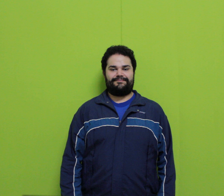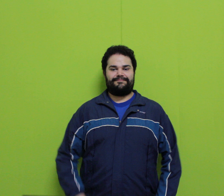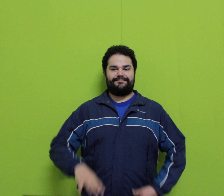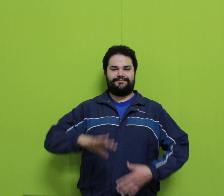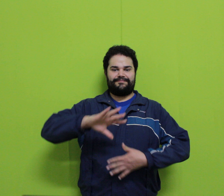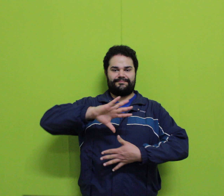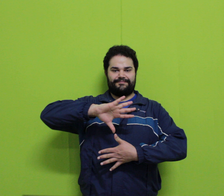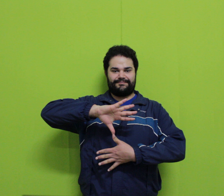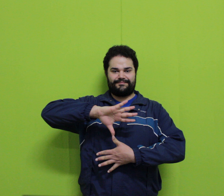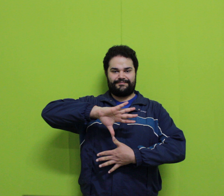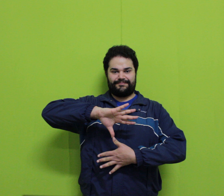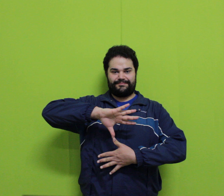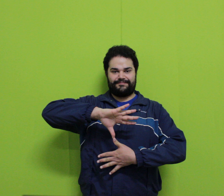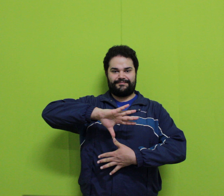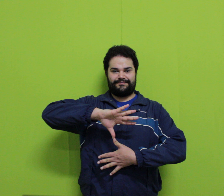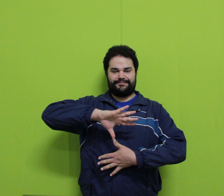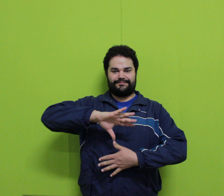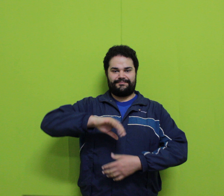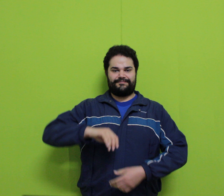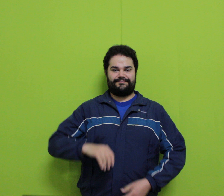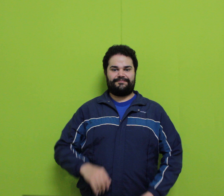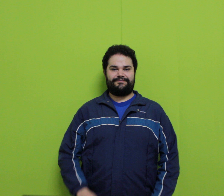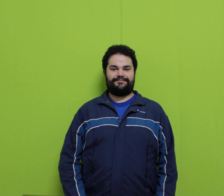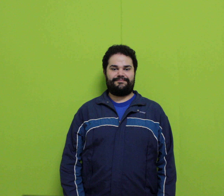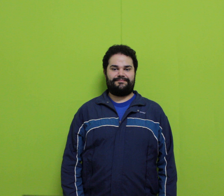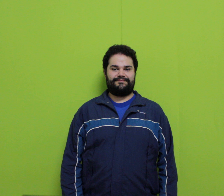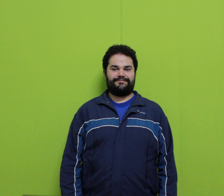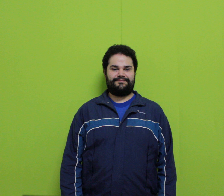América